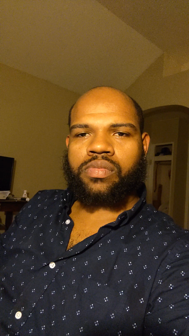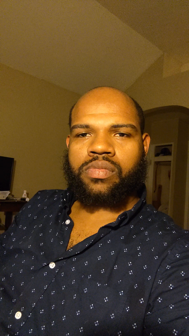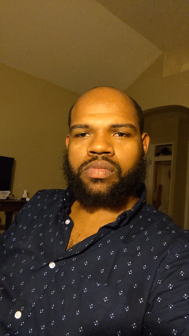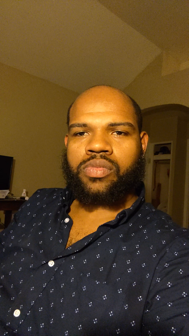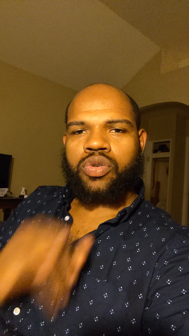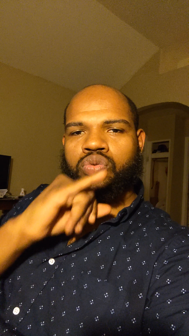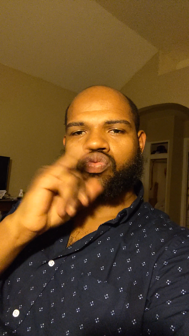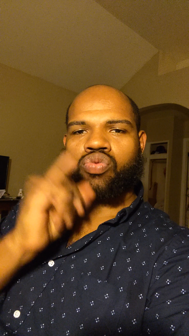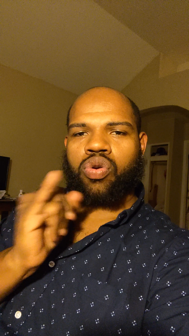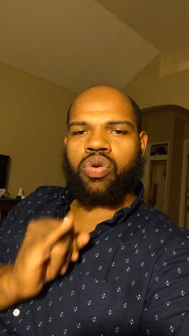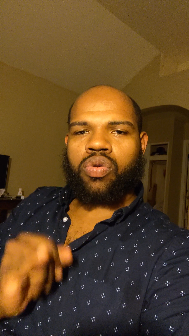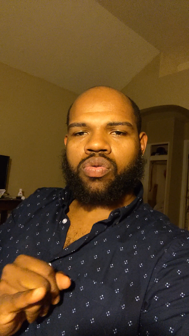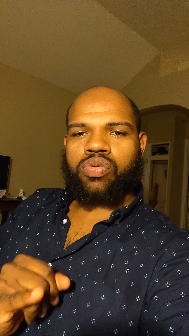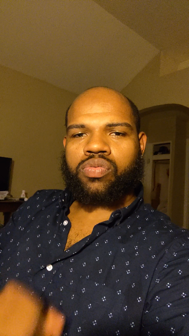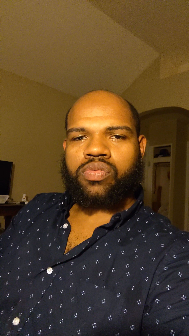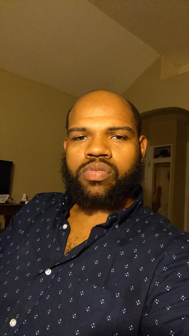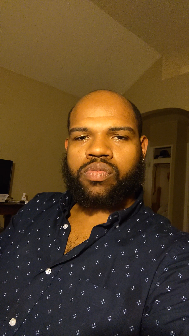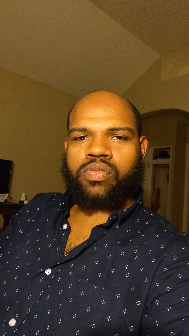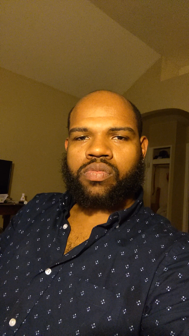draw